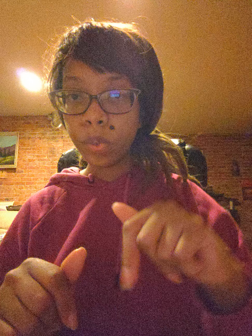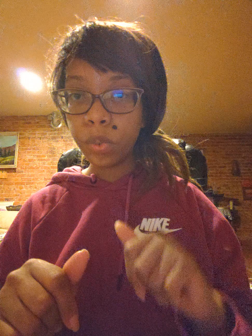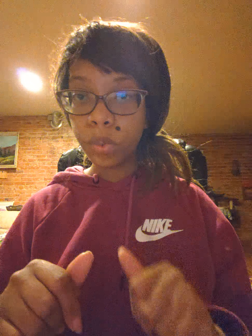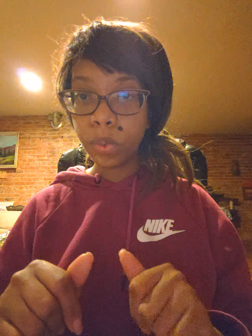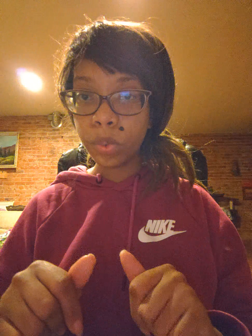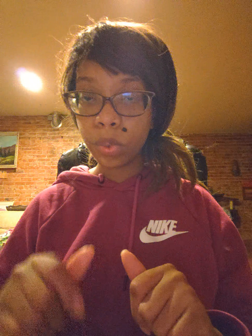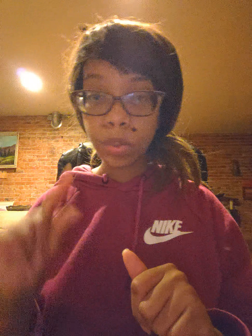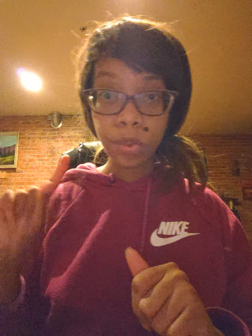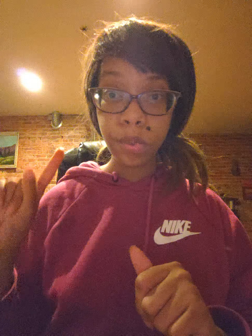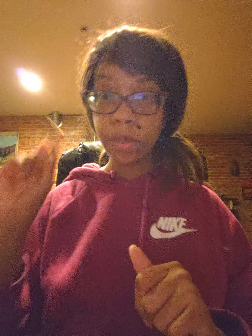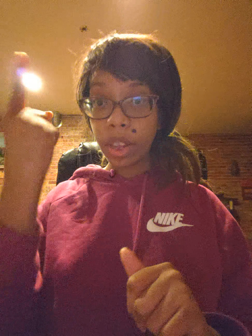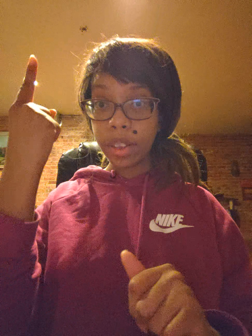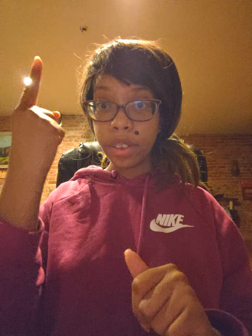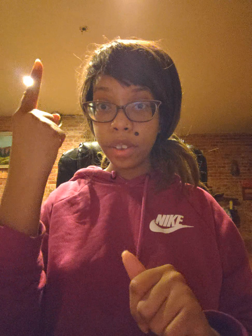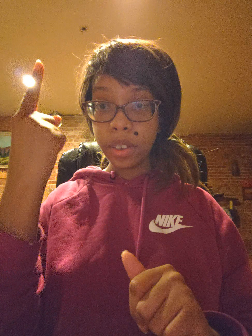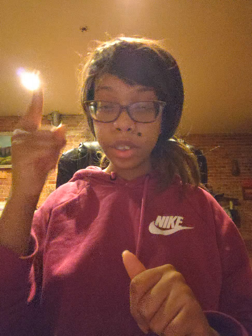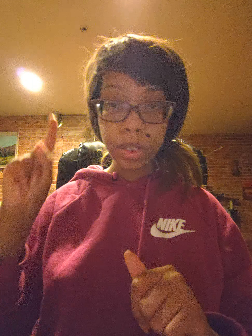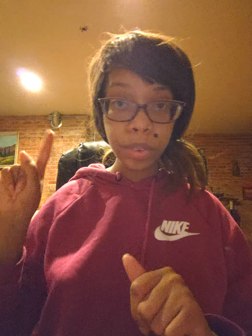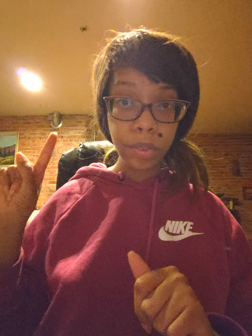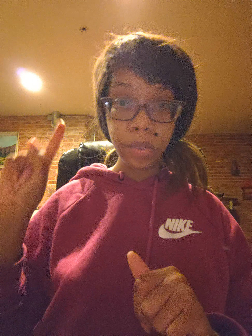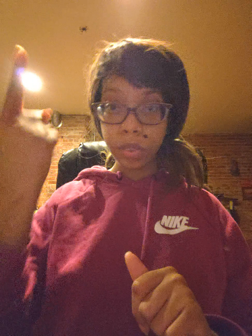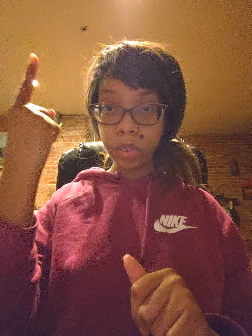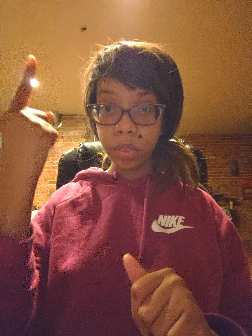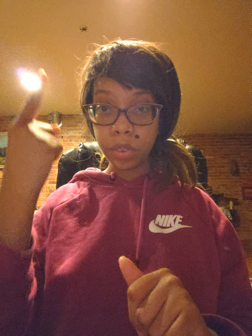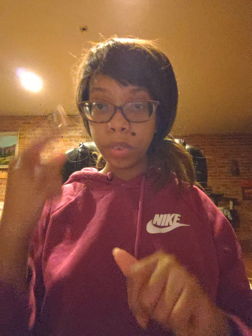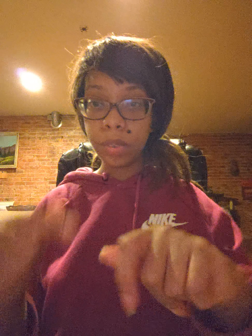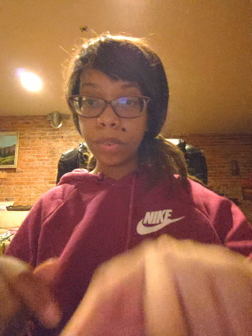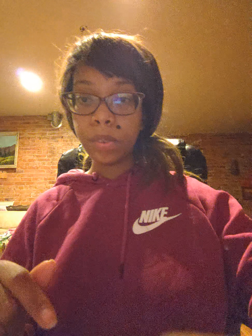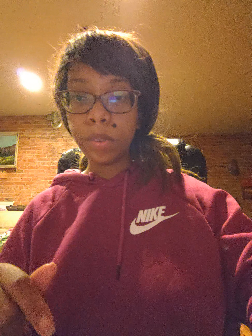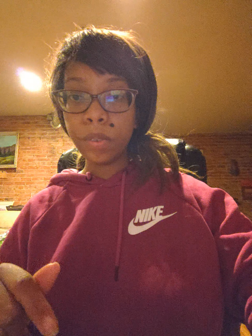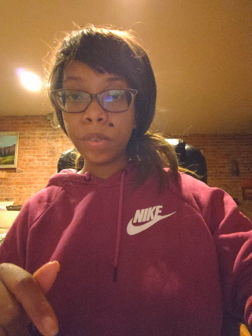first